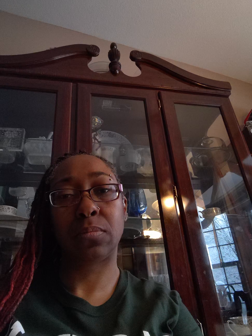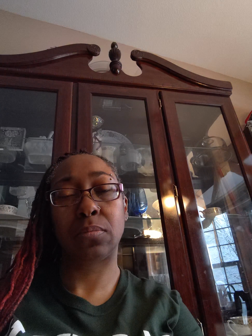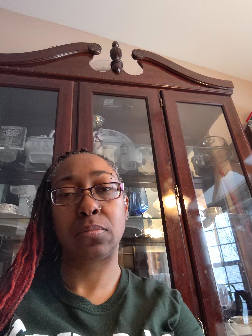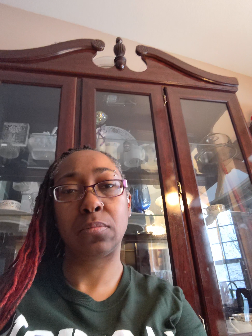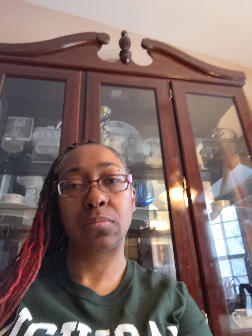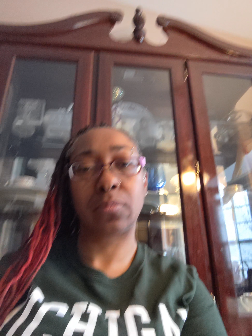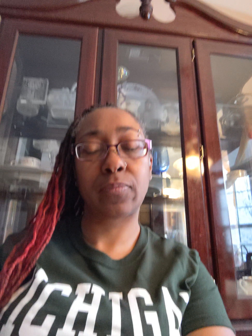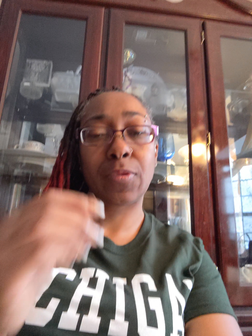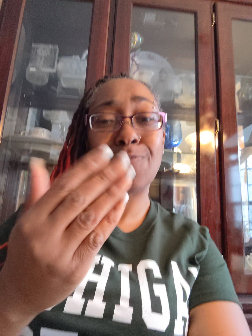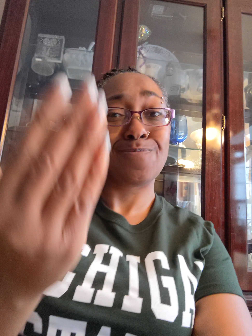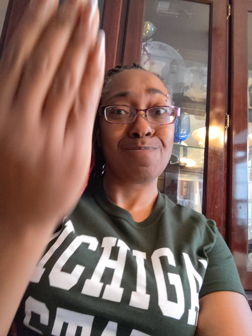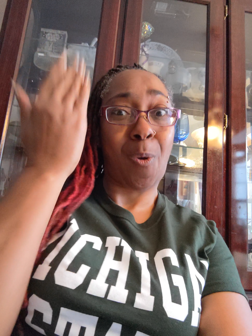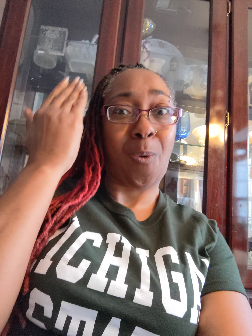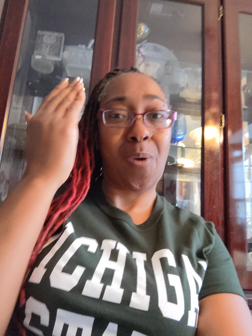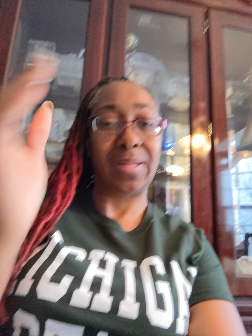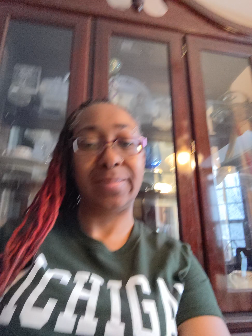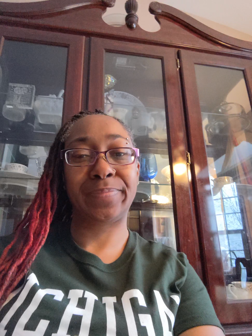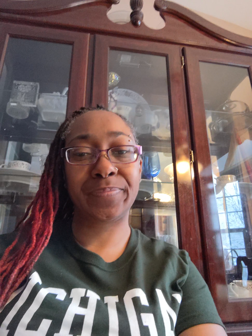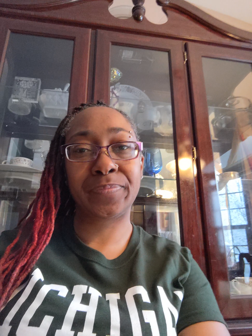morning